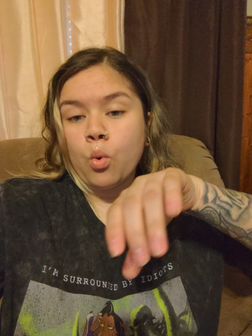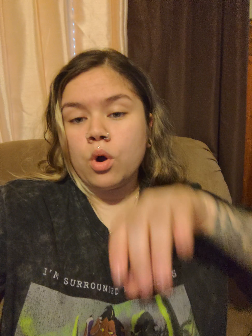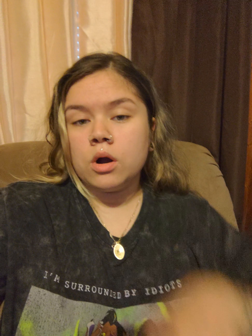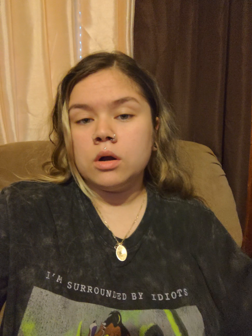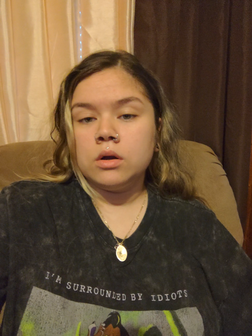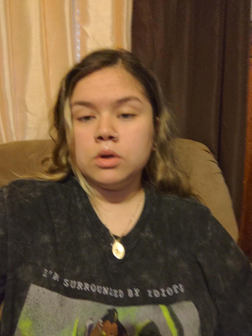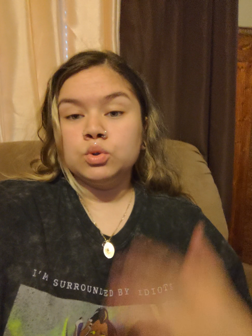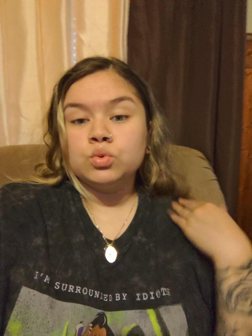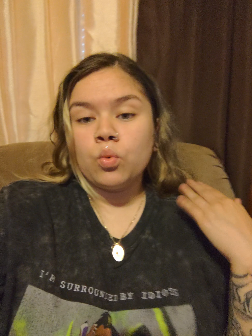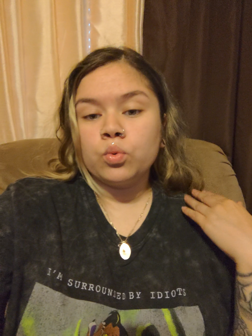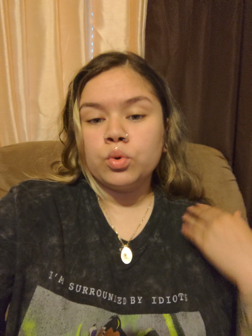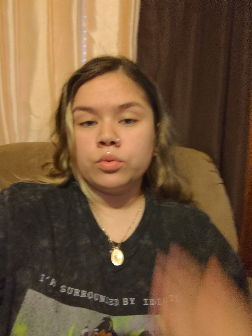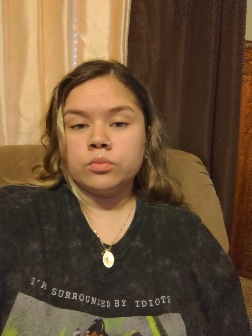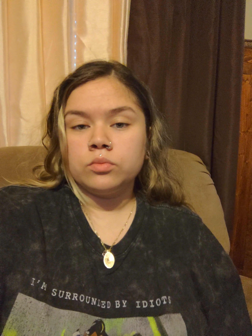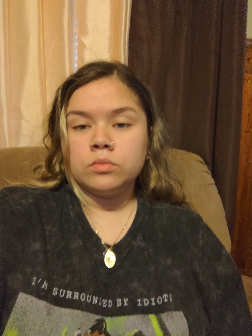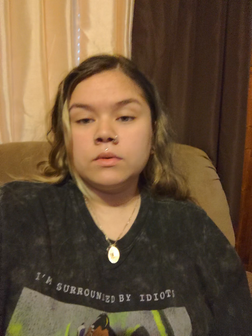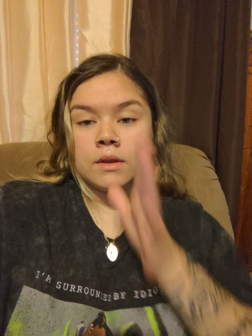shoulder